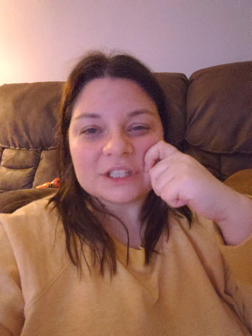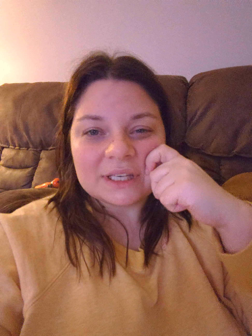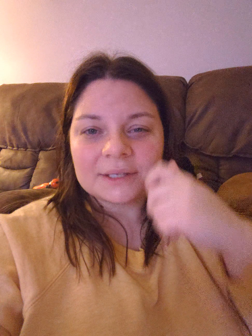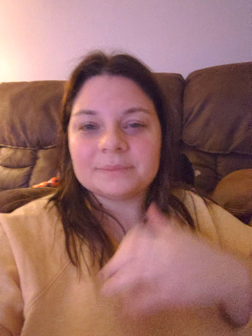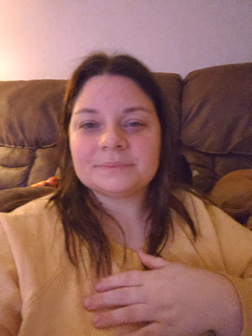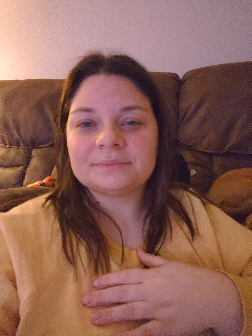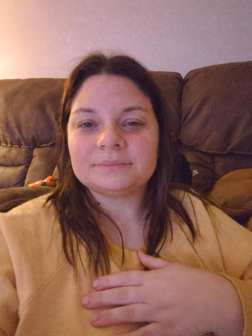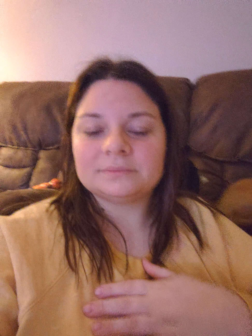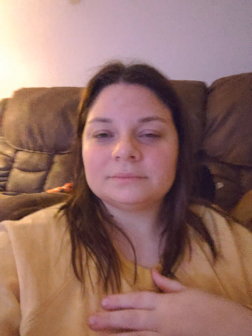cheek